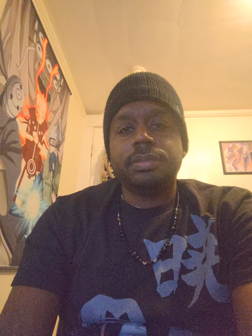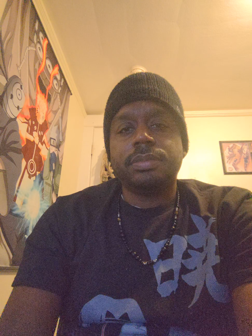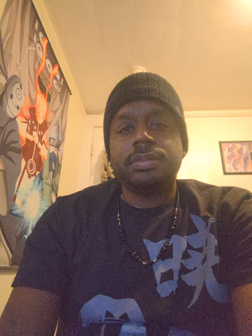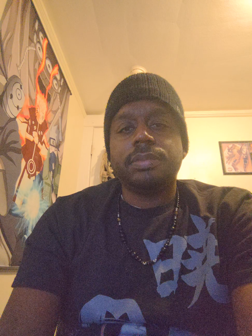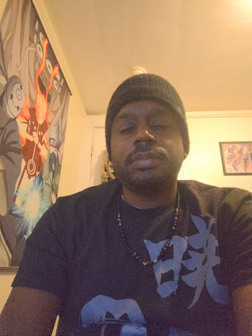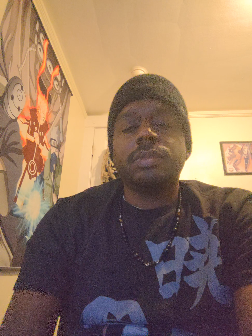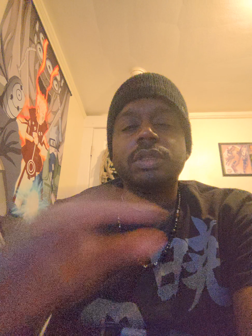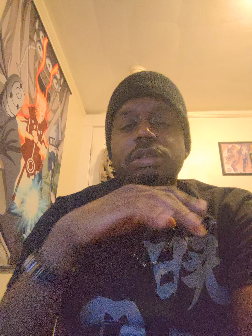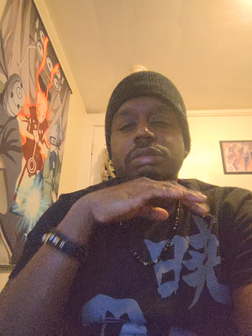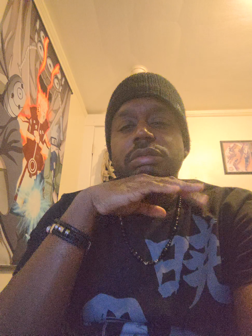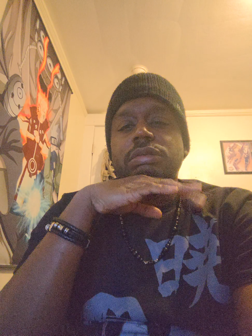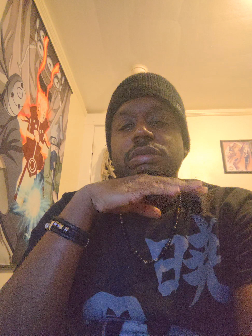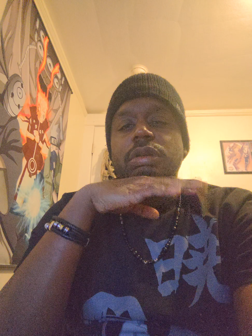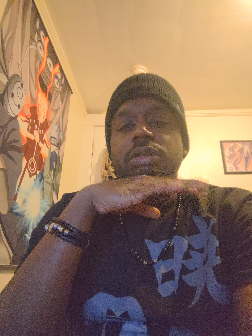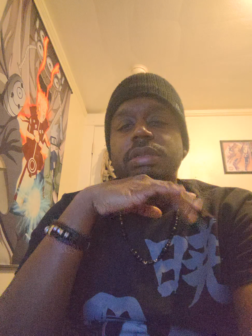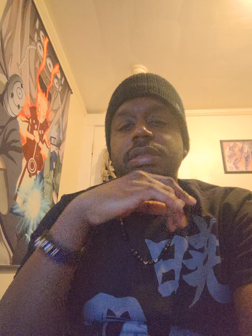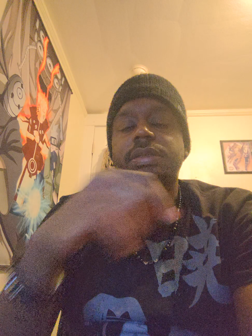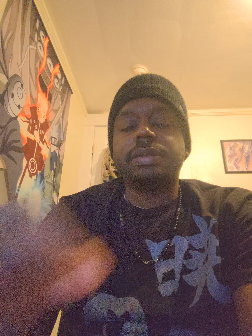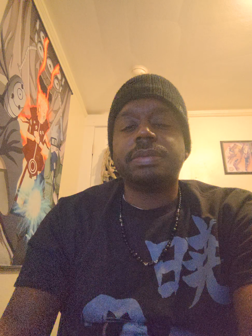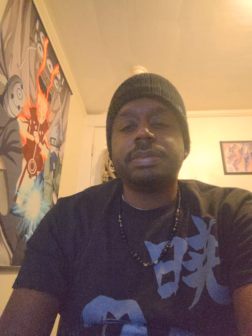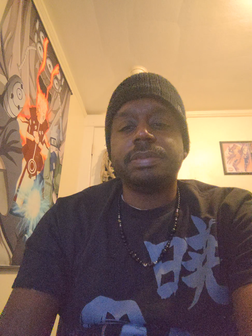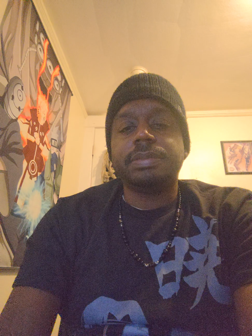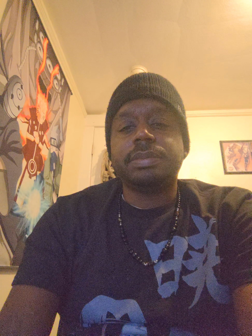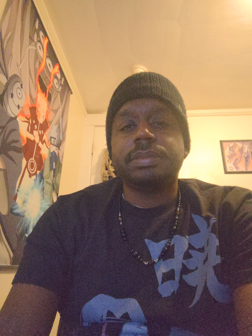dirty